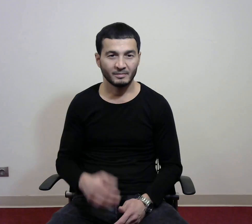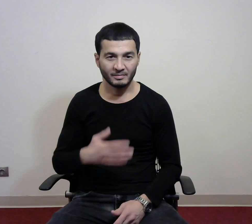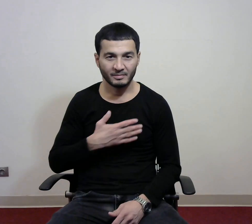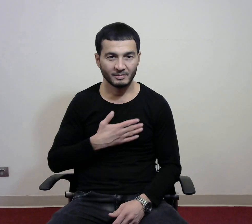mən